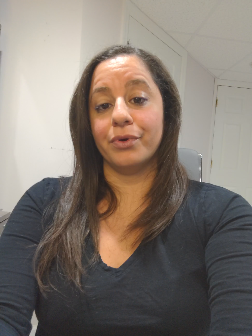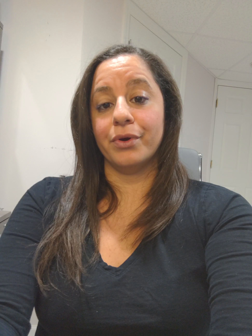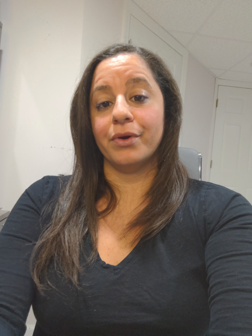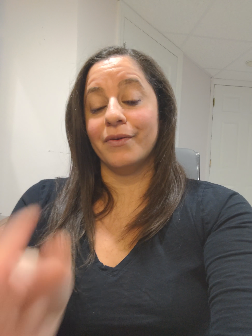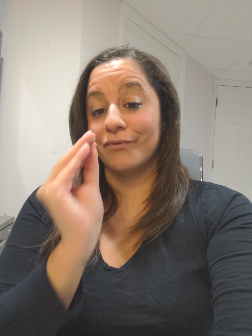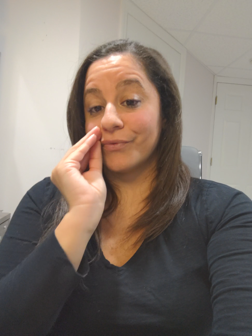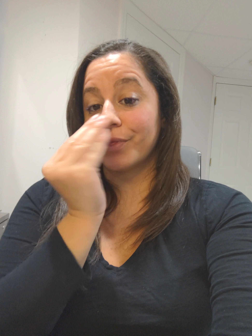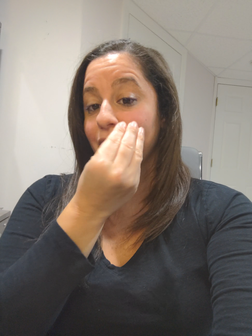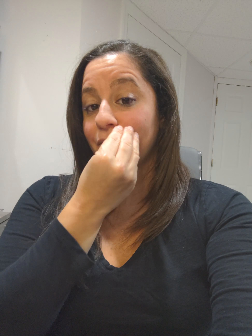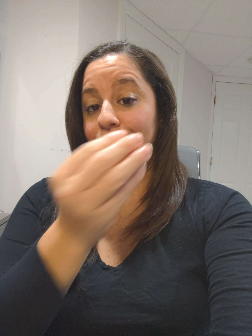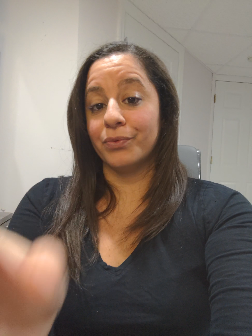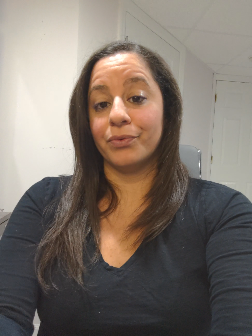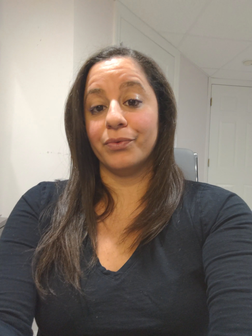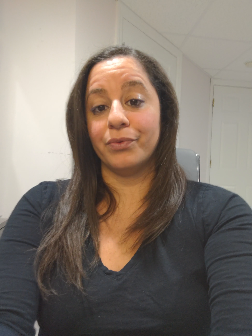flower